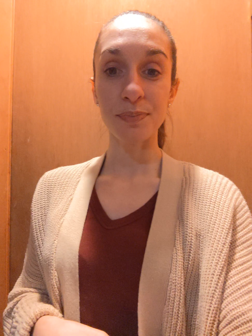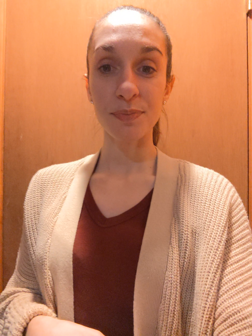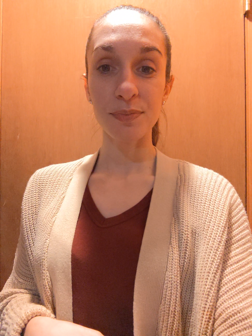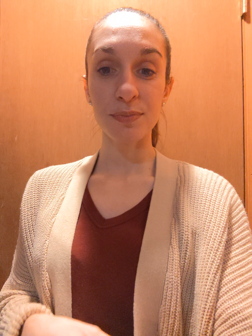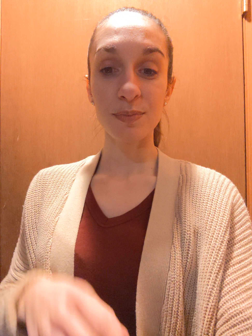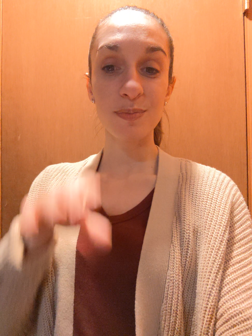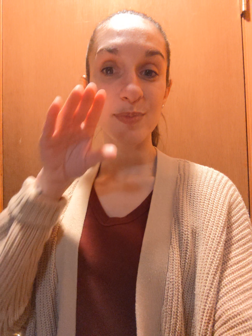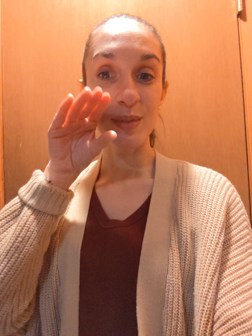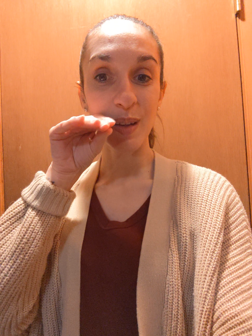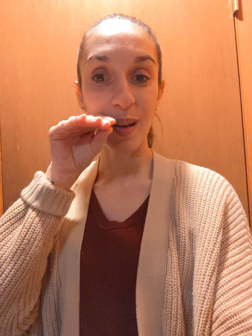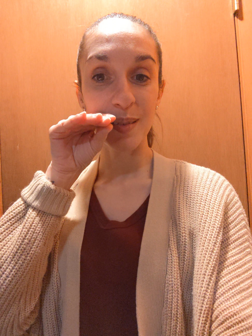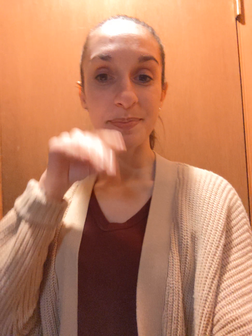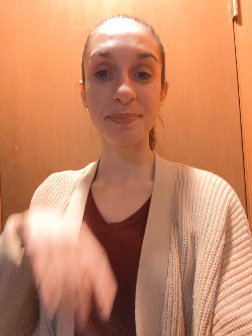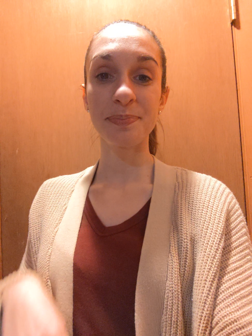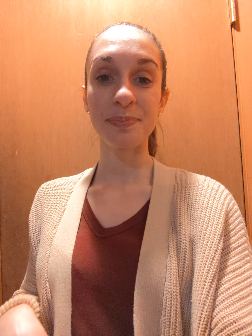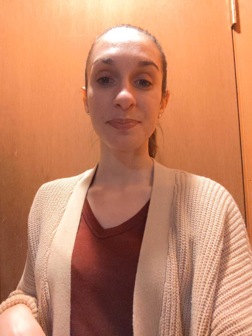goose